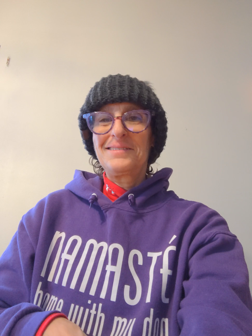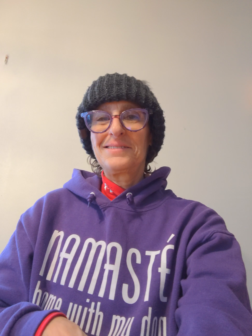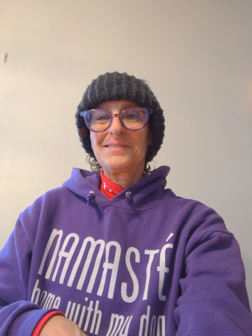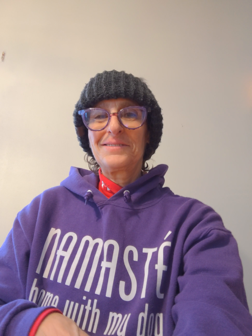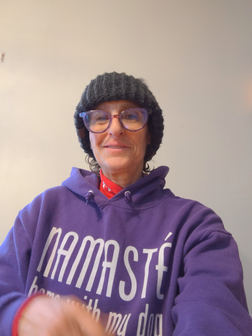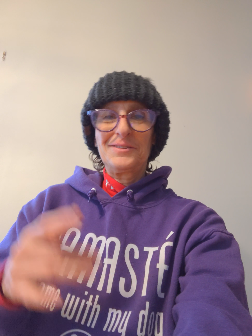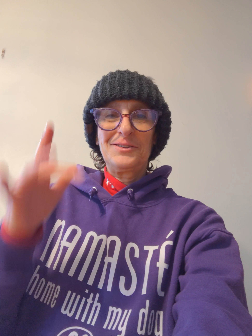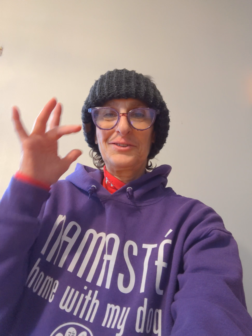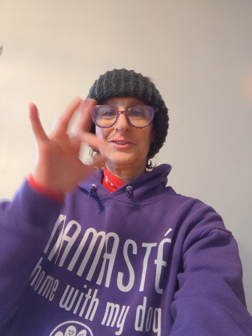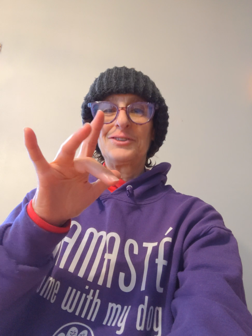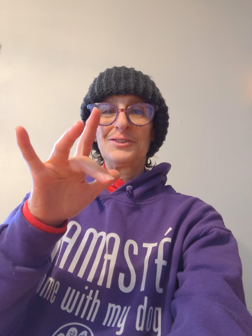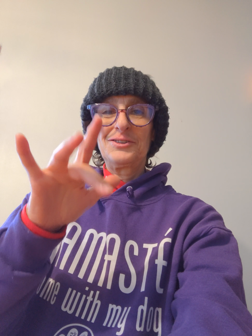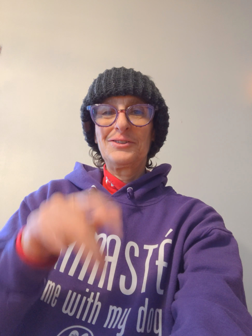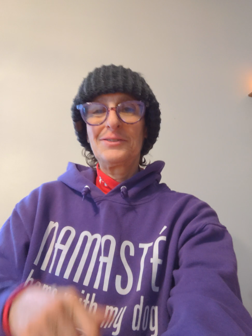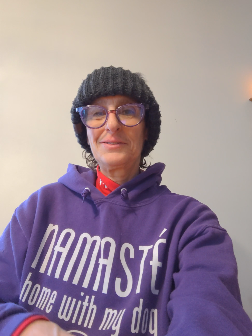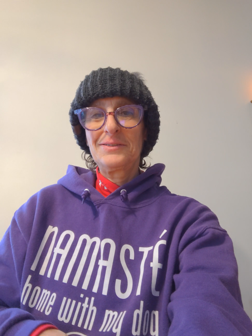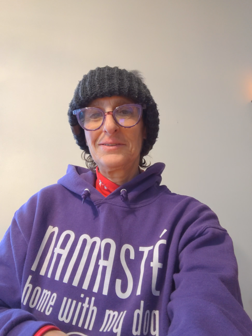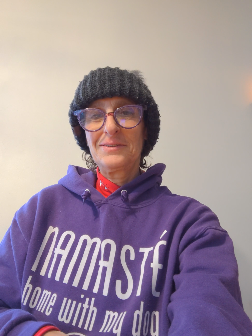touch